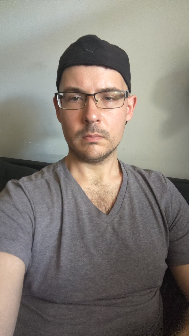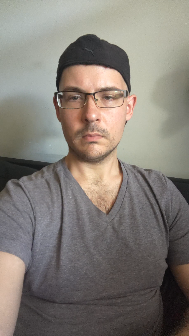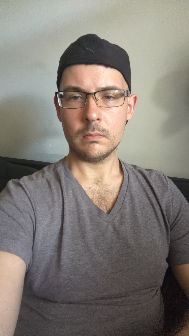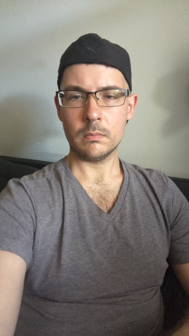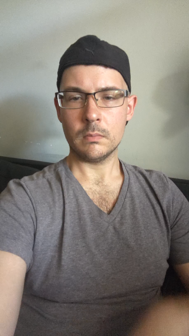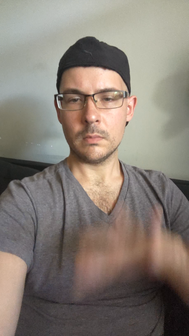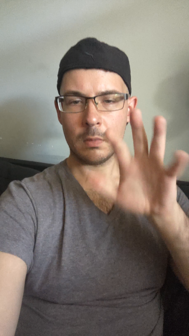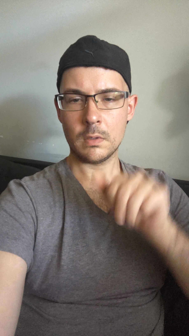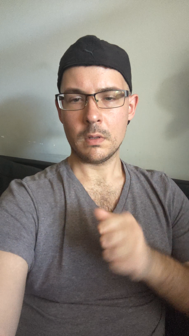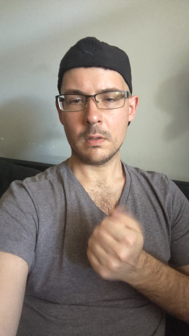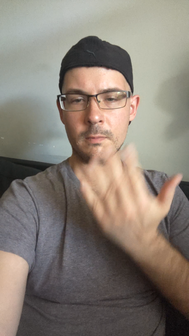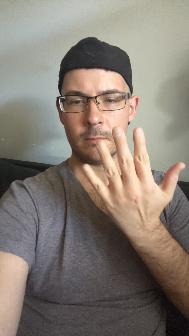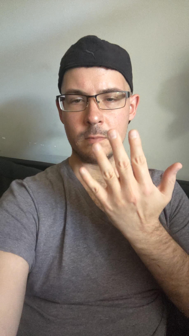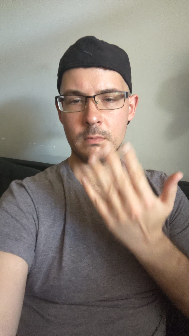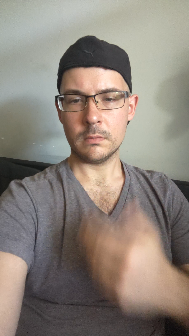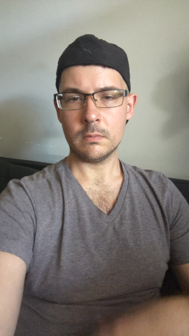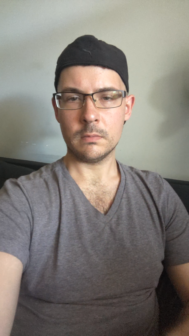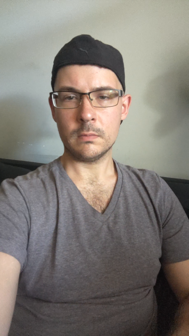gloves